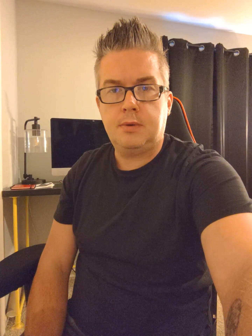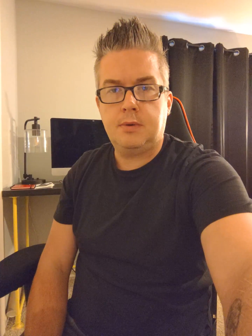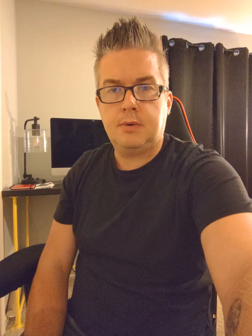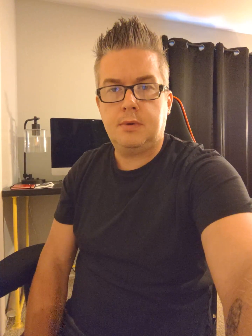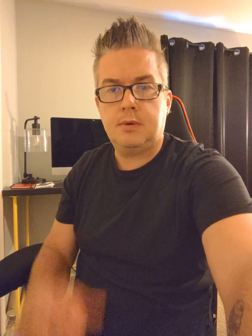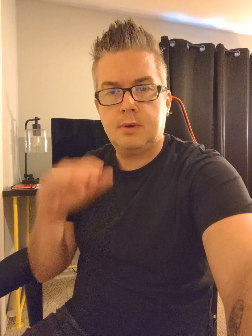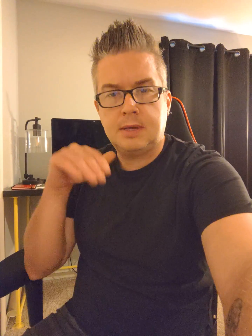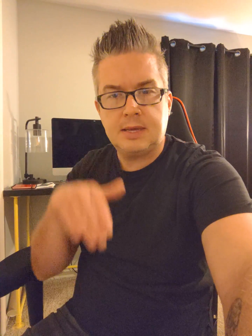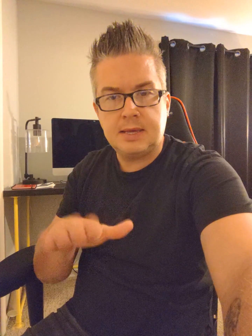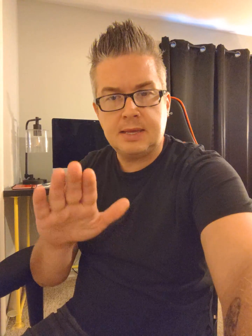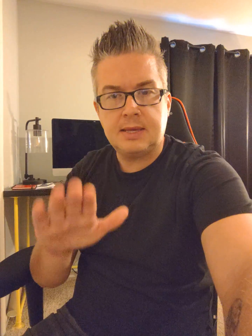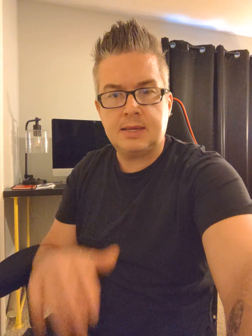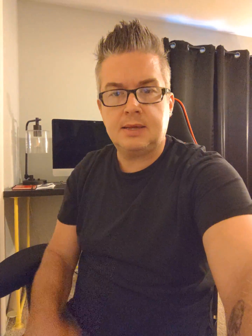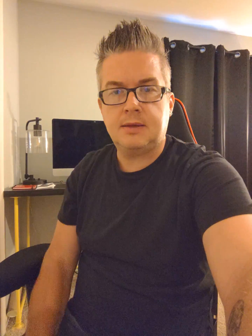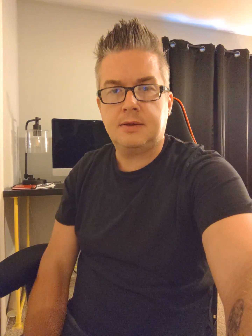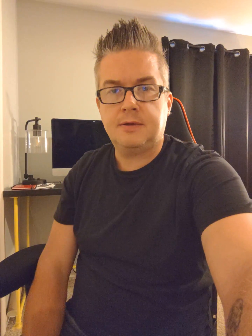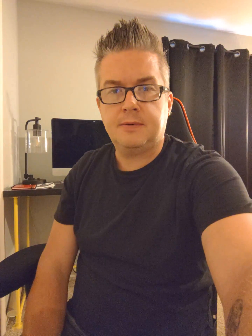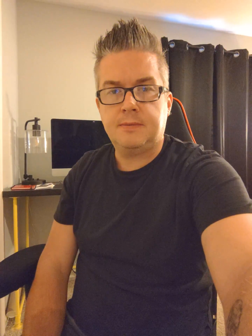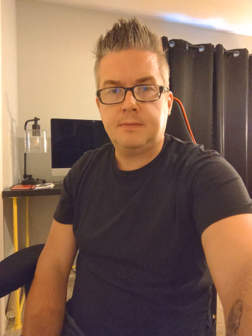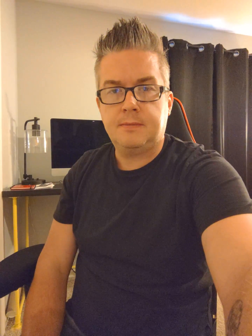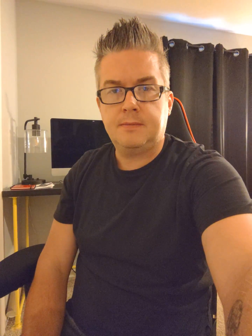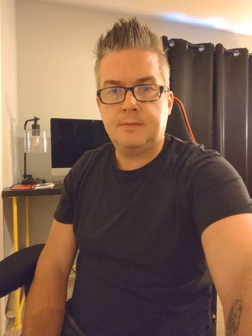enter